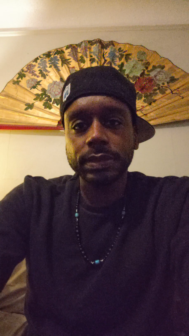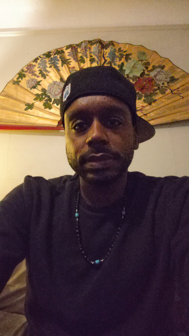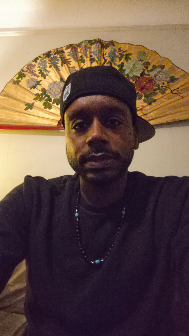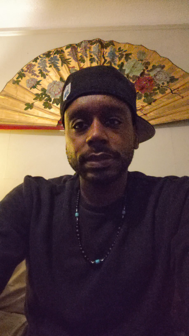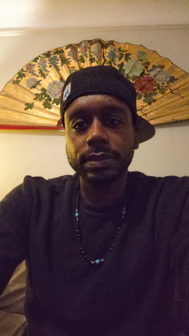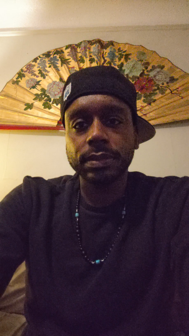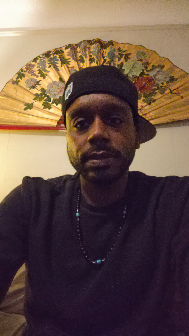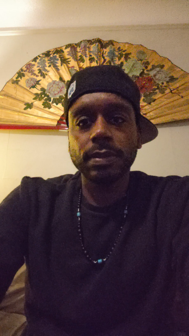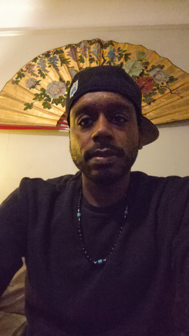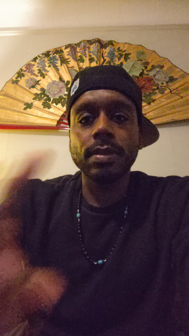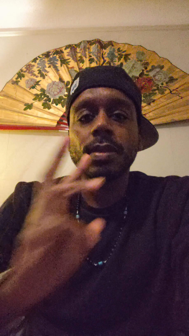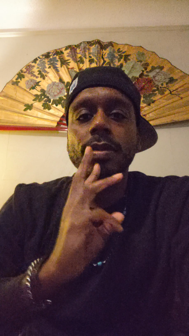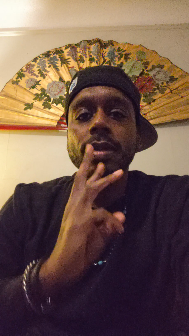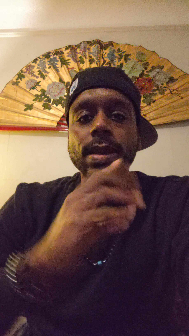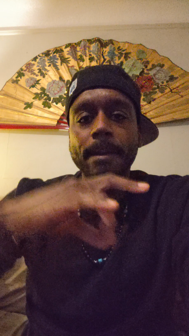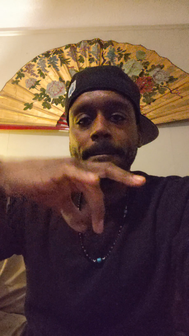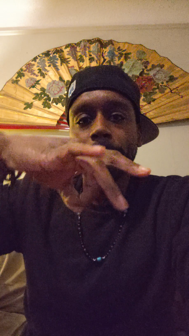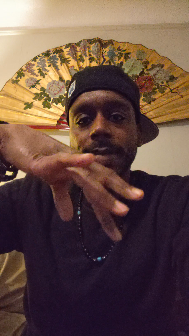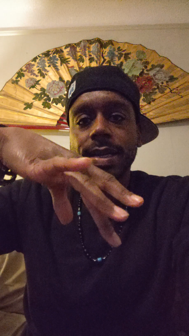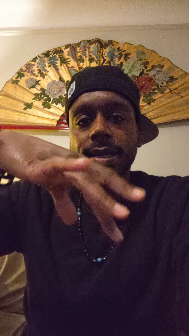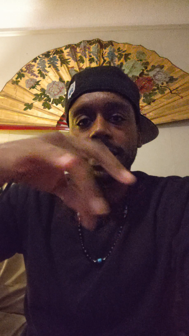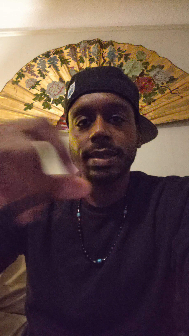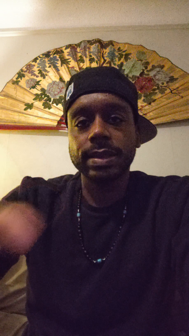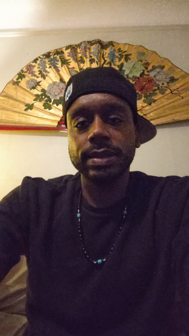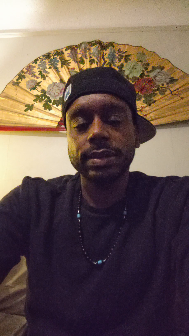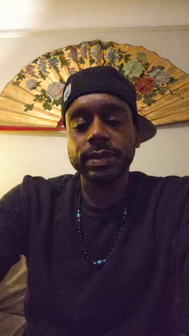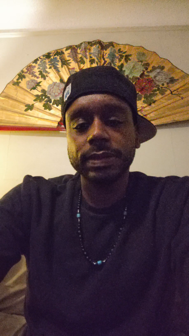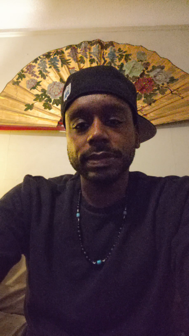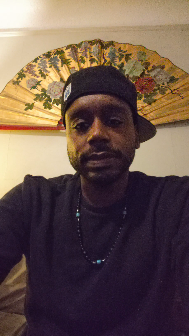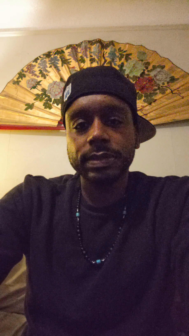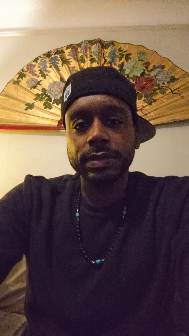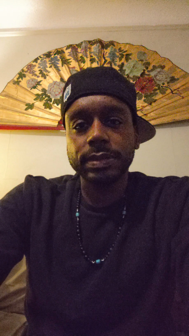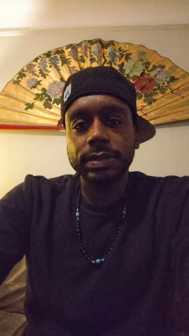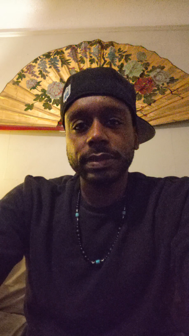melon